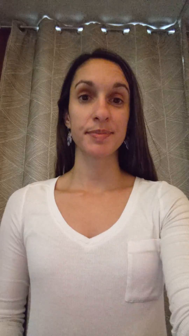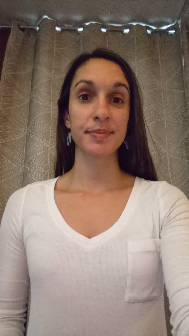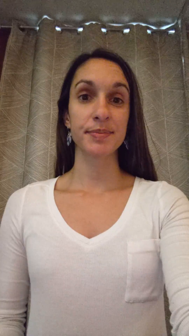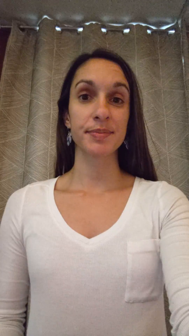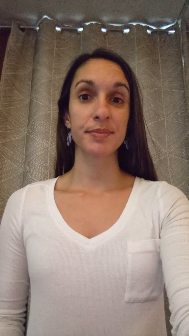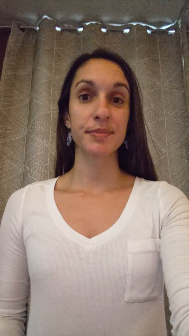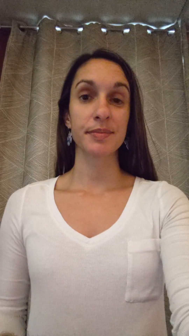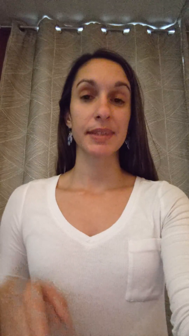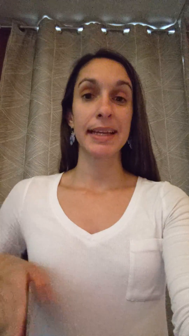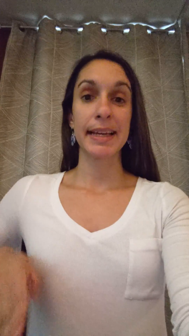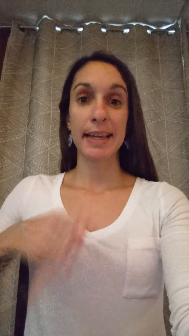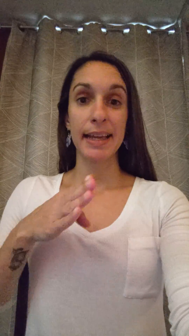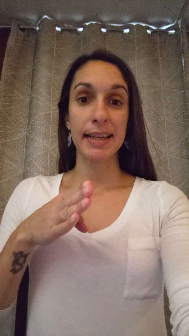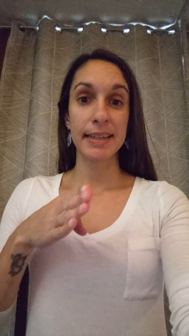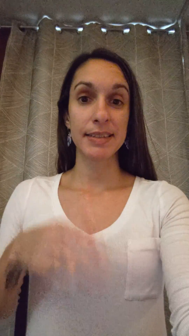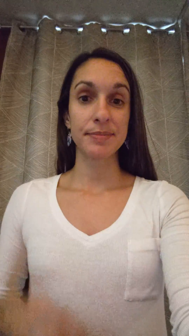kick